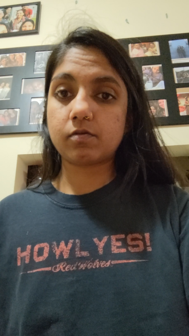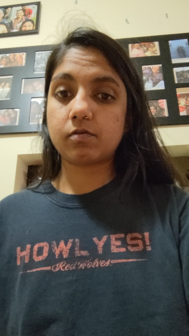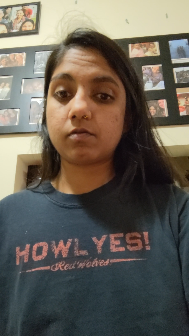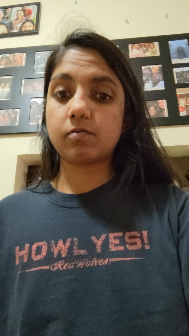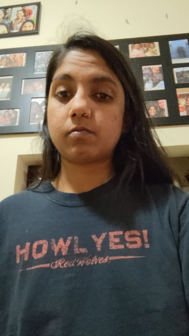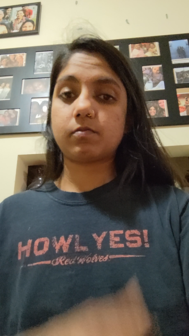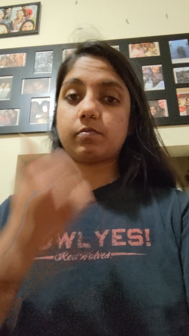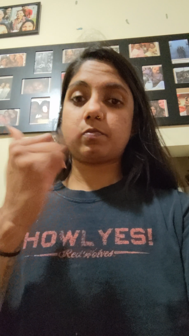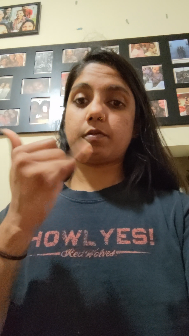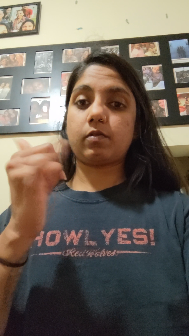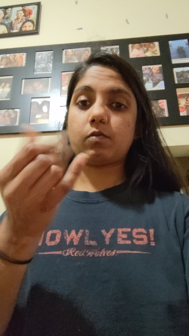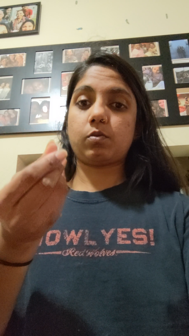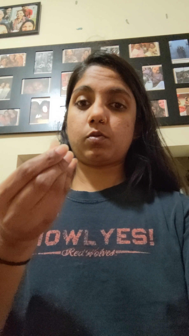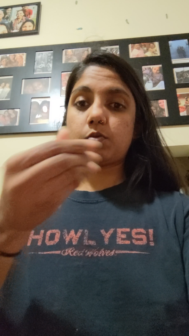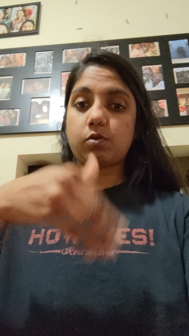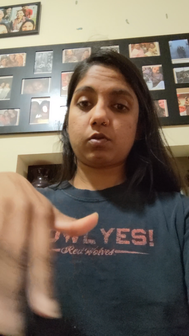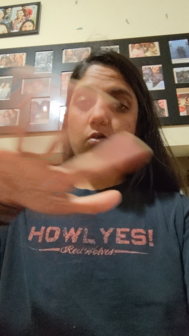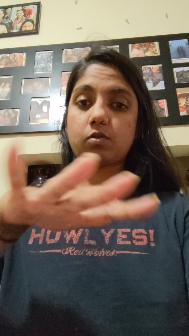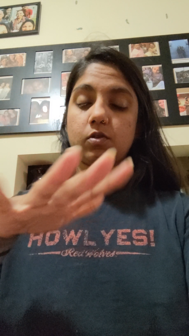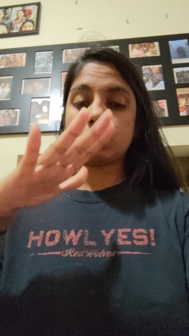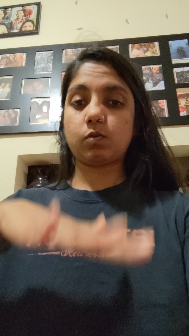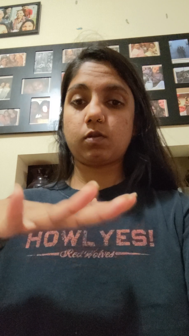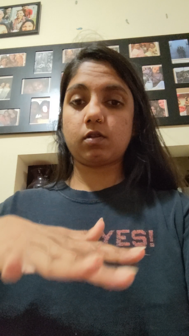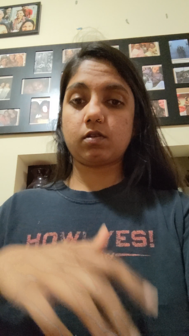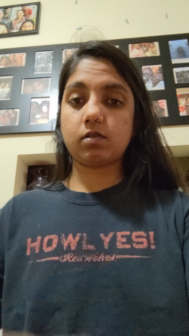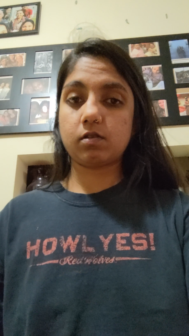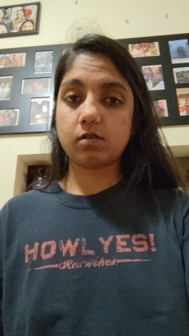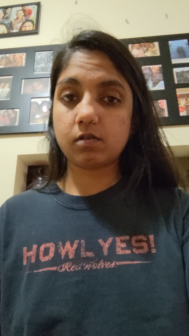playground